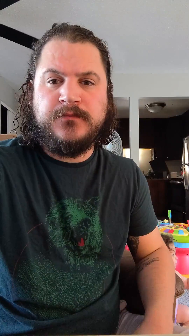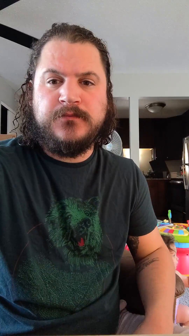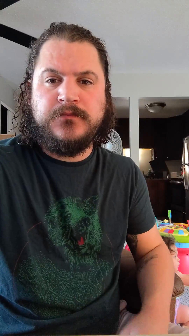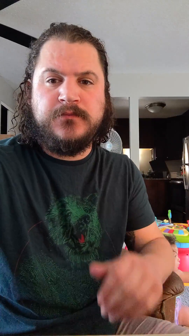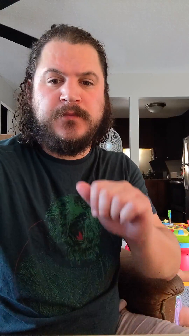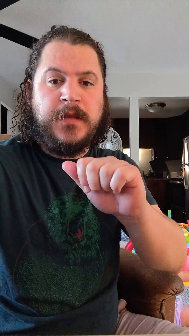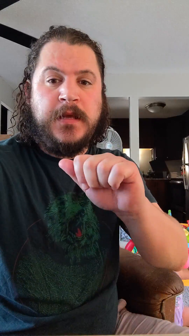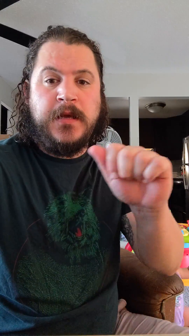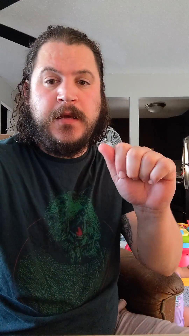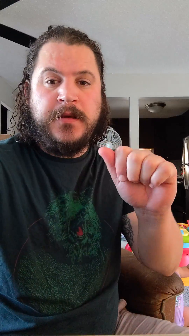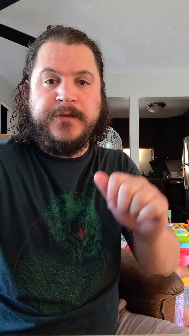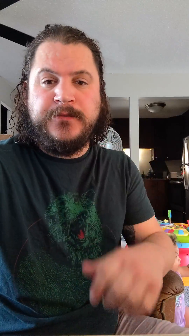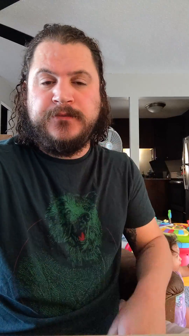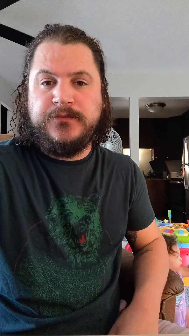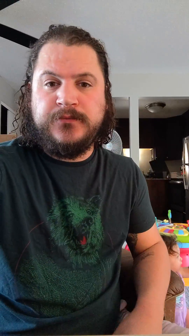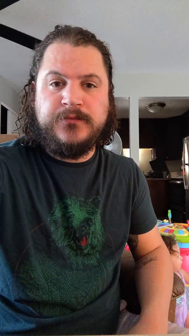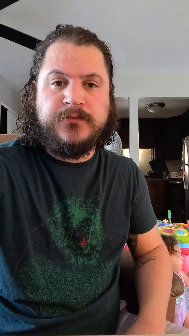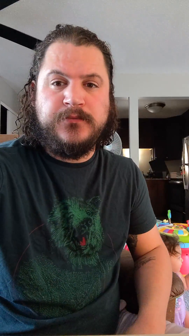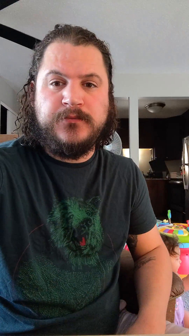a